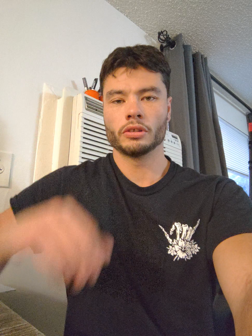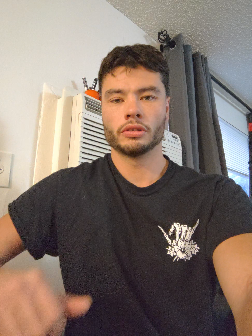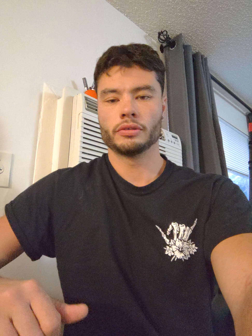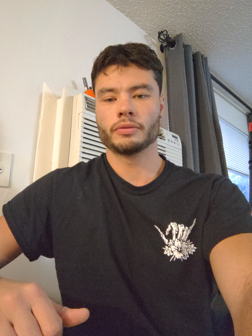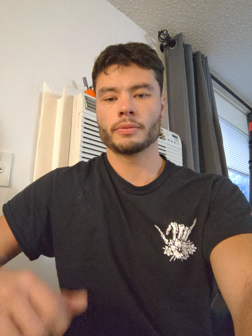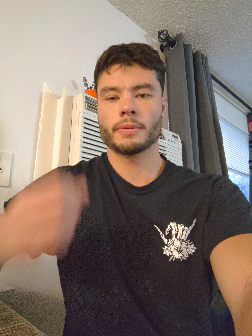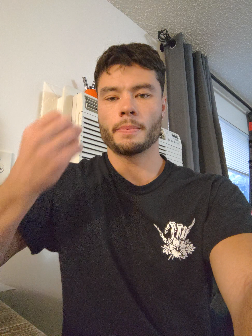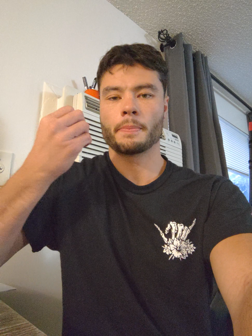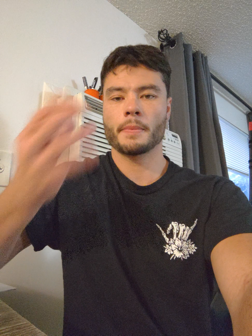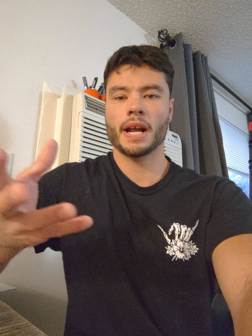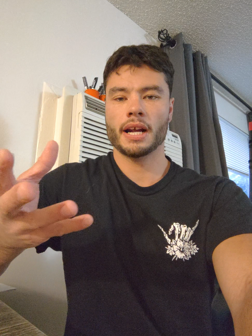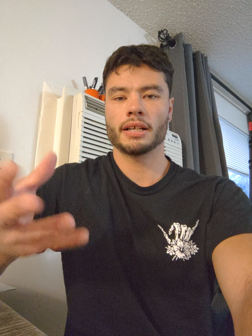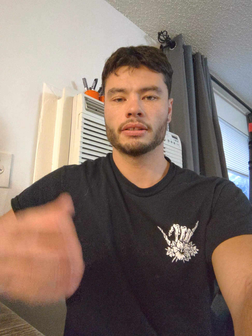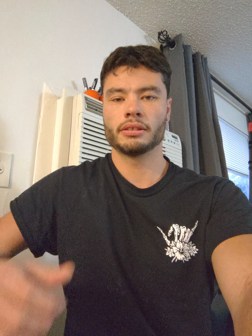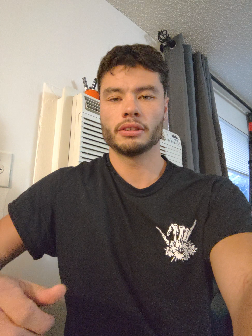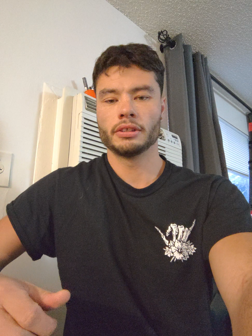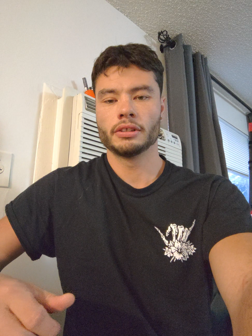many